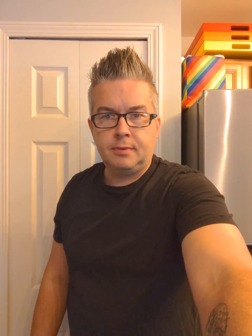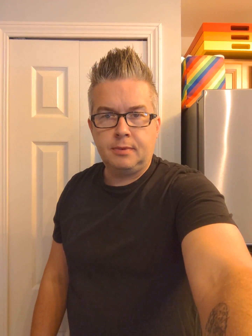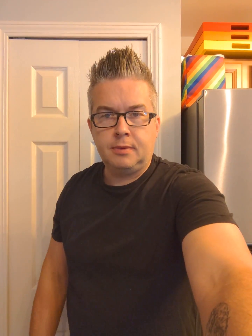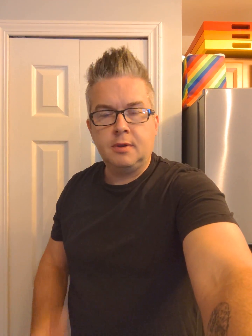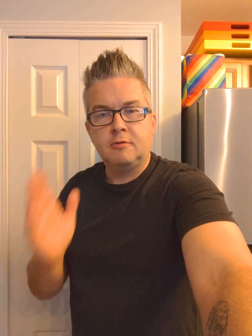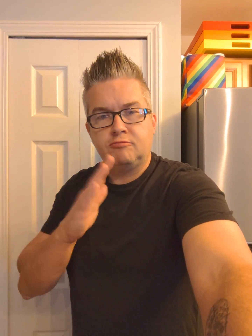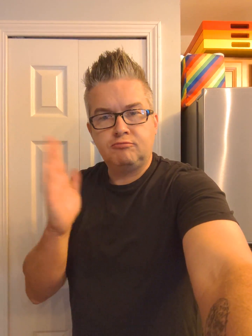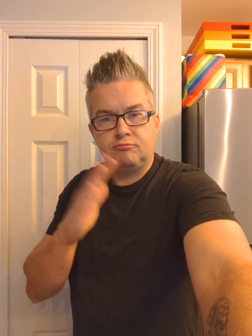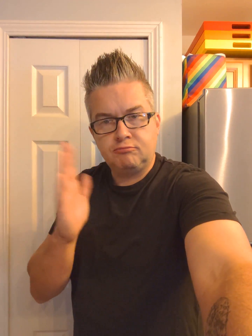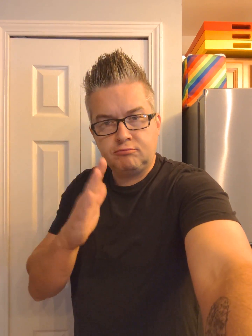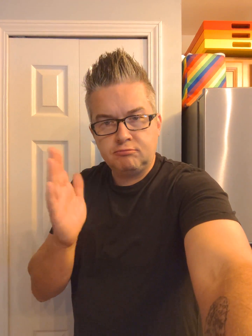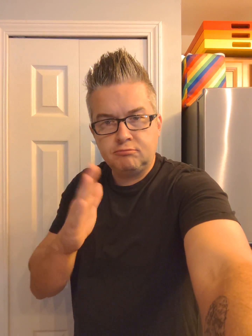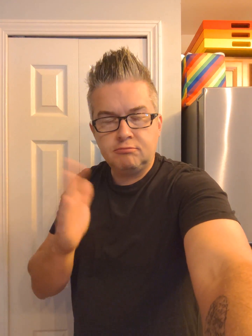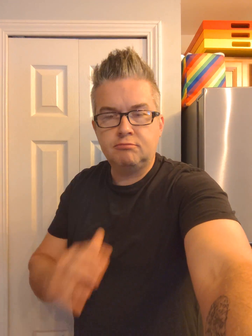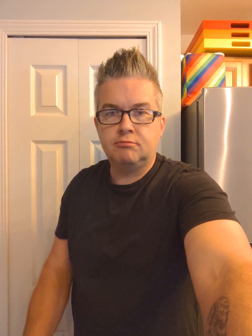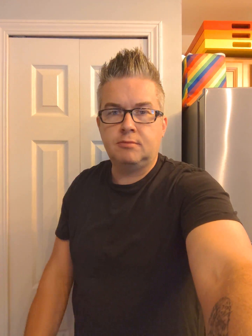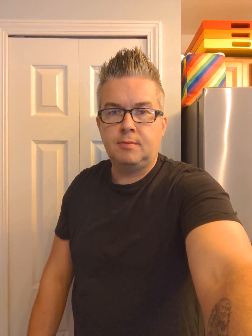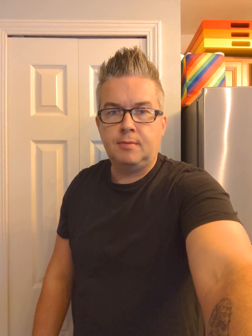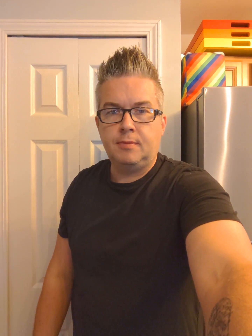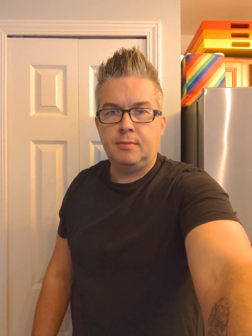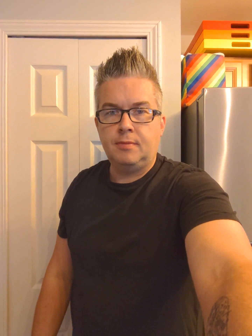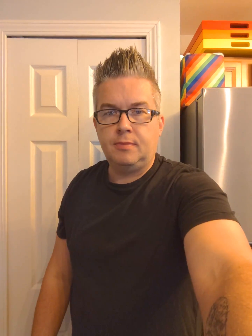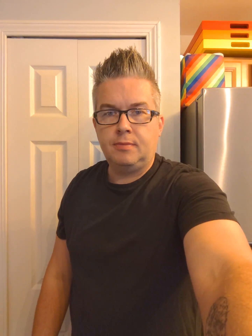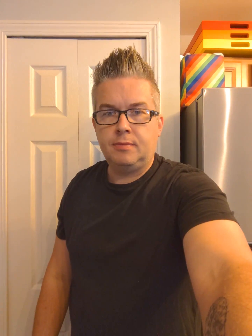clap